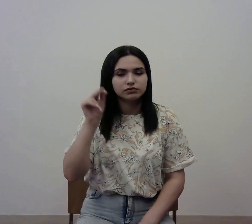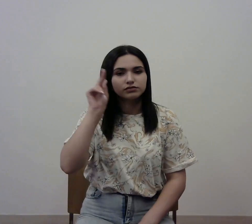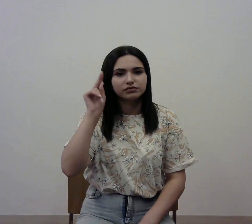öyrənmək